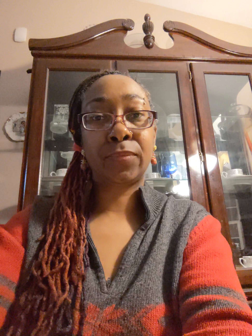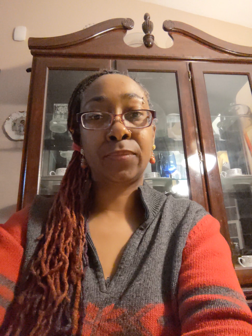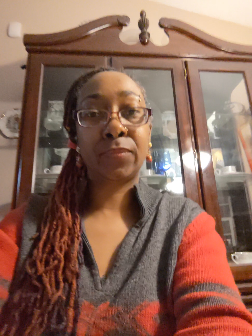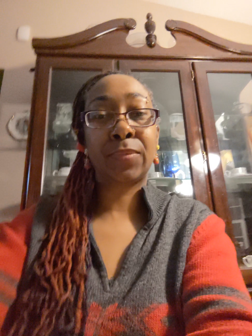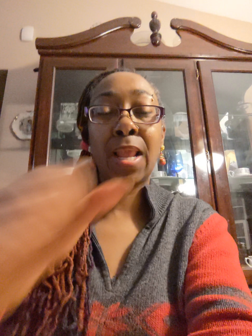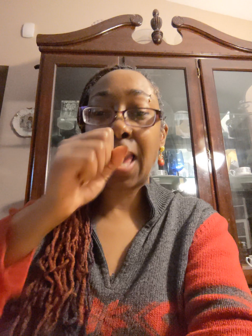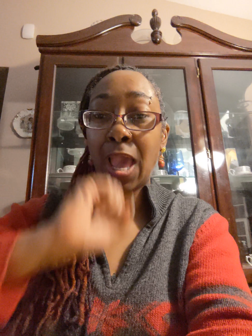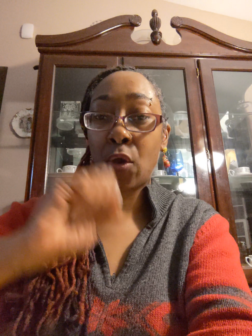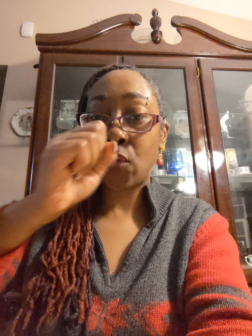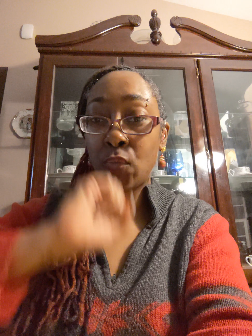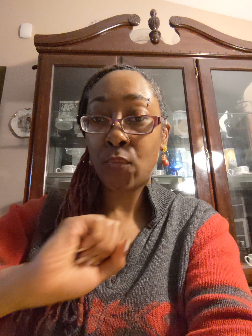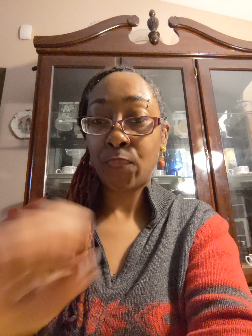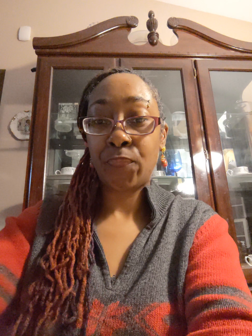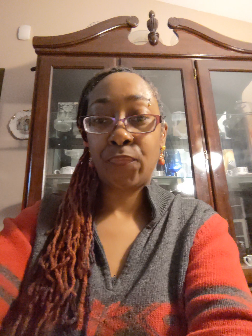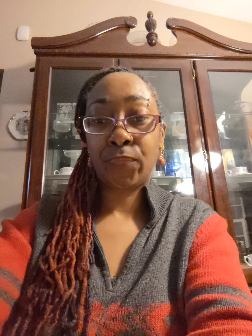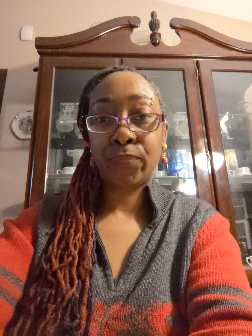ice cream